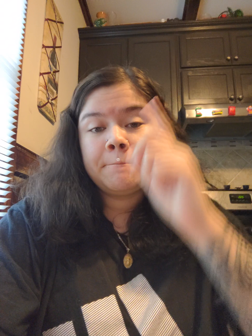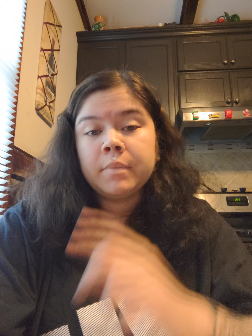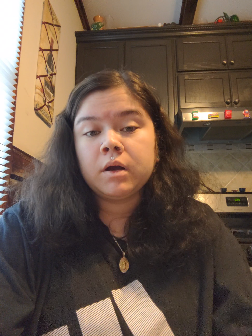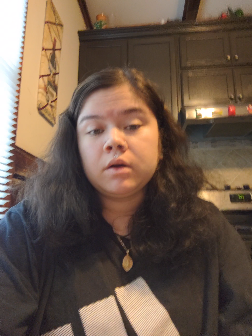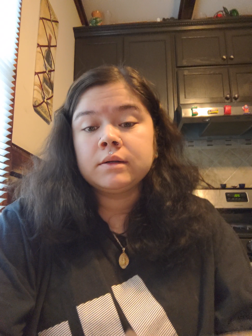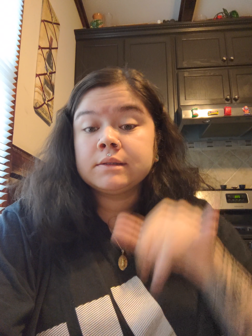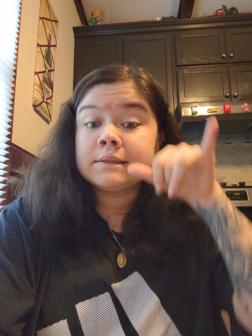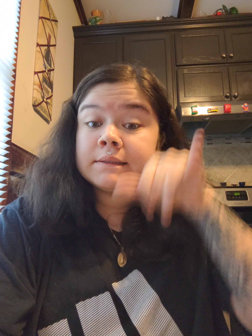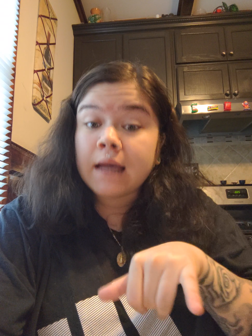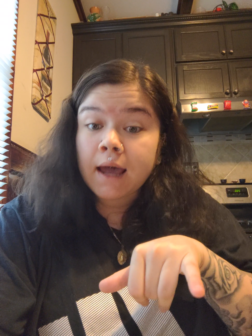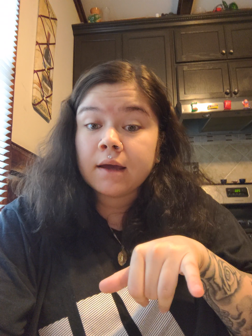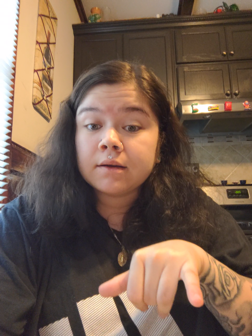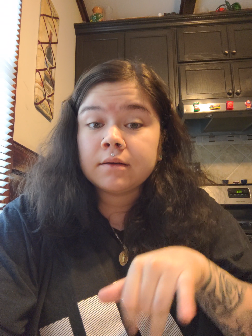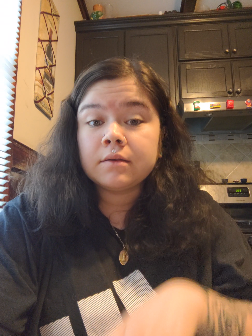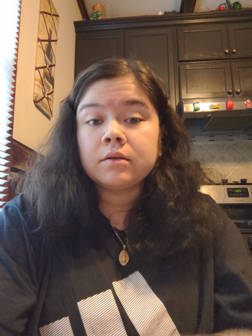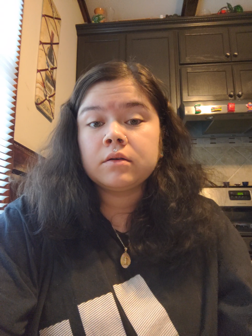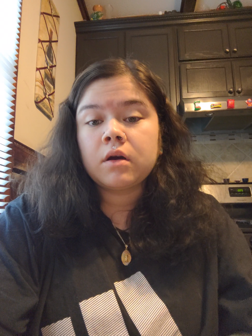stay